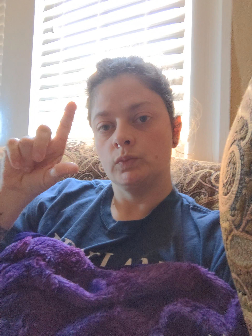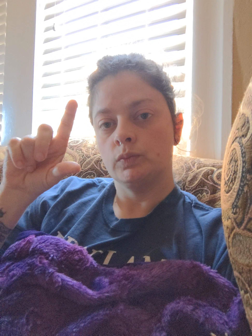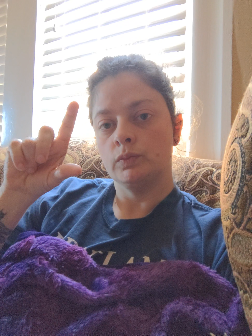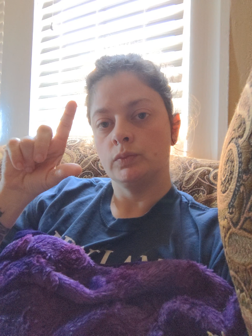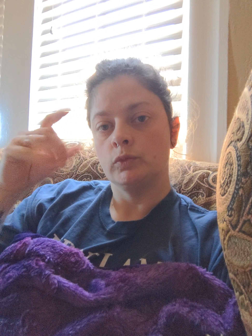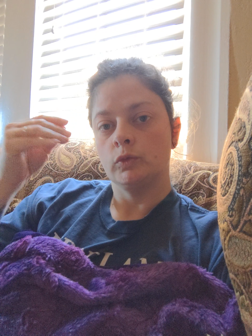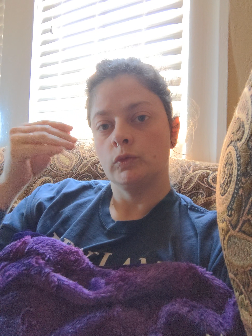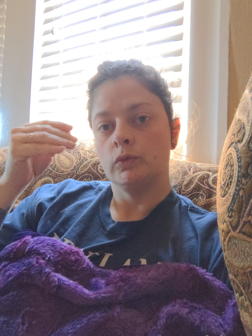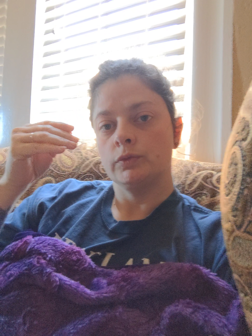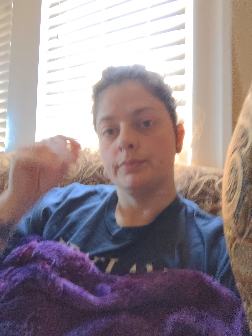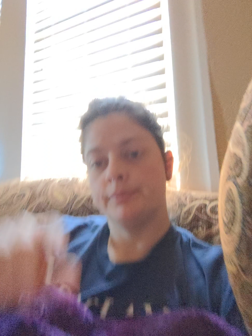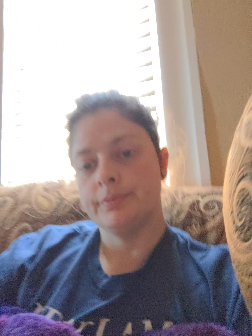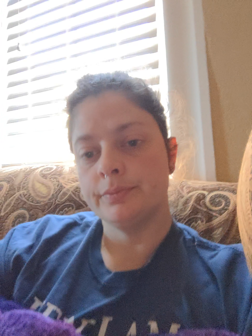store